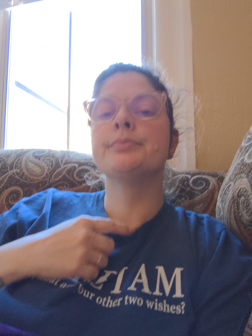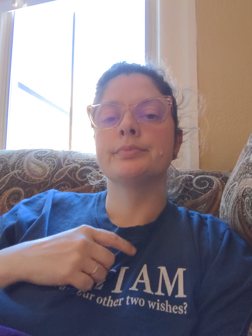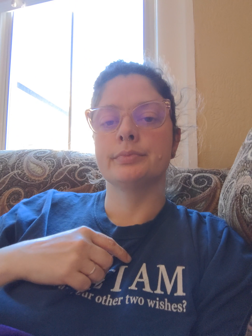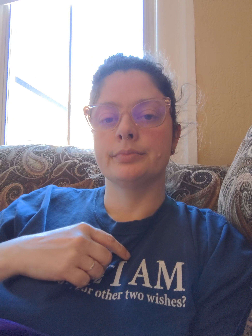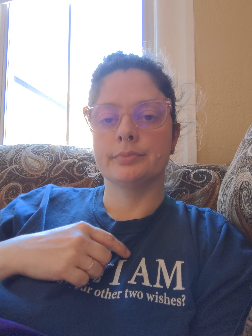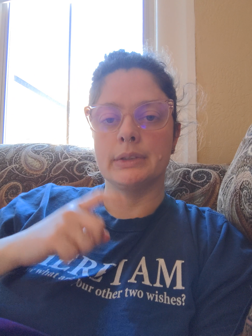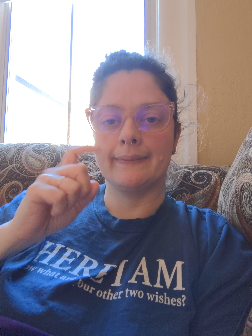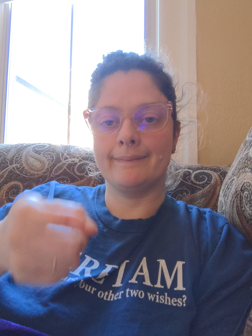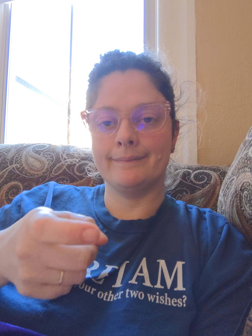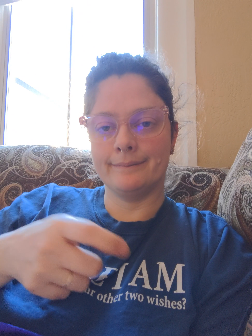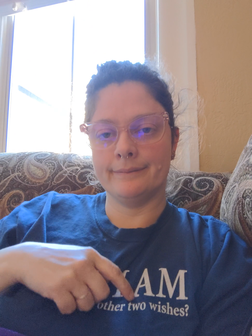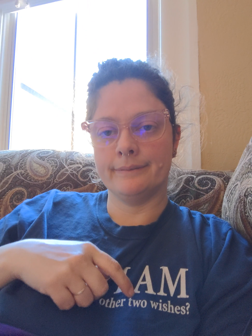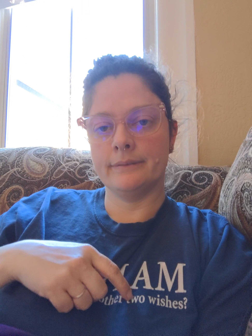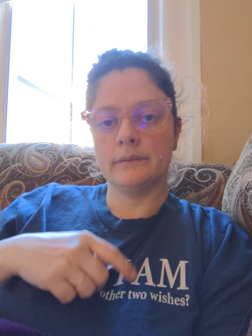gift